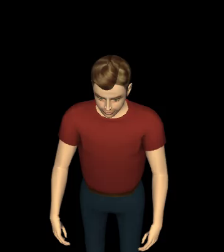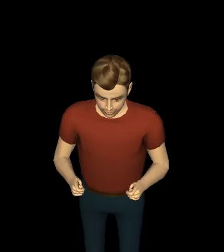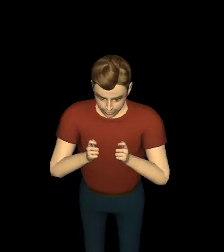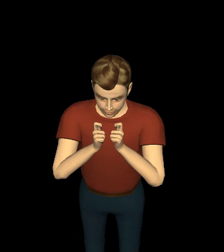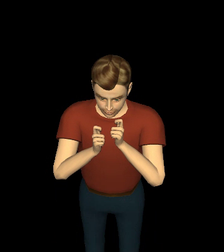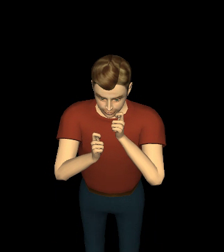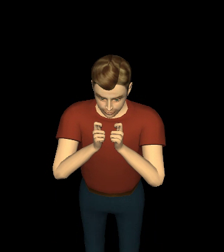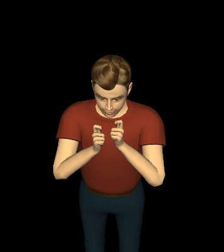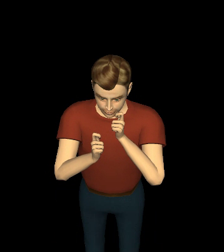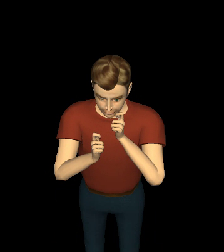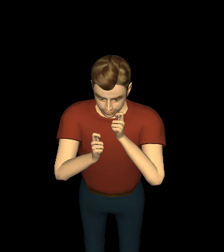يناقش